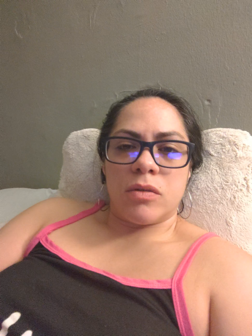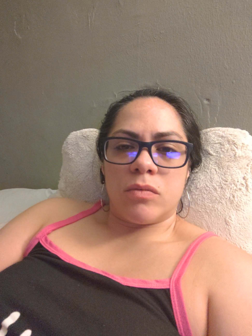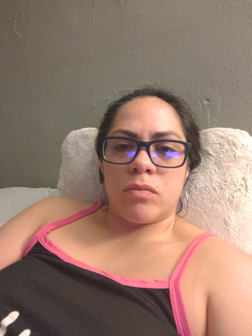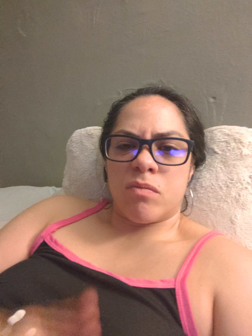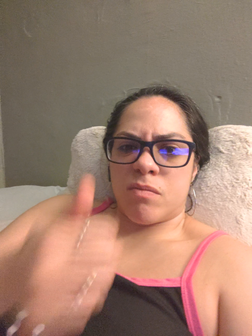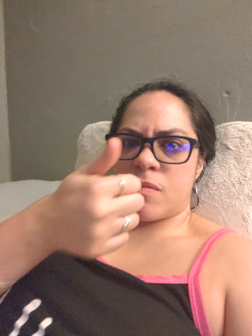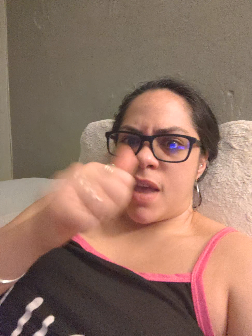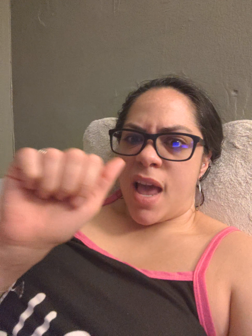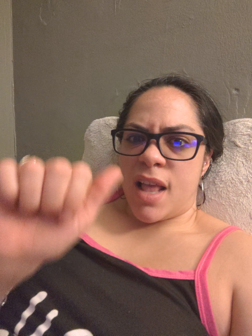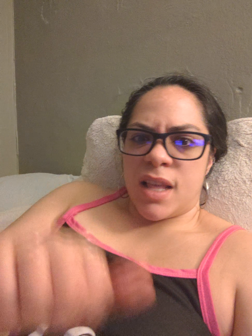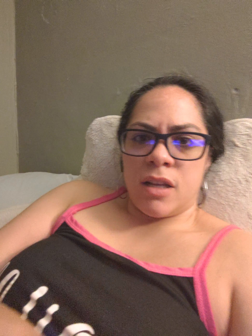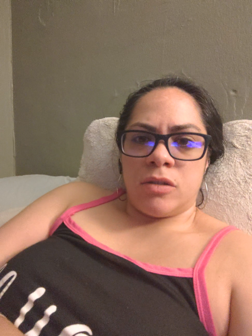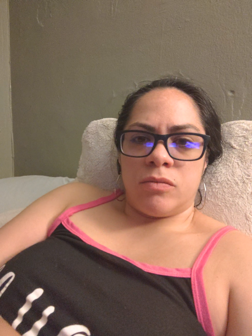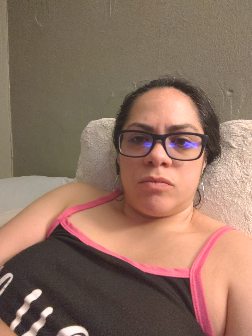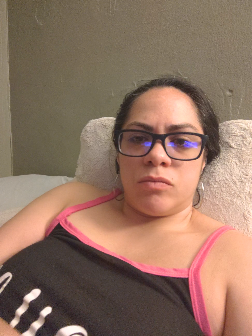any